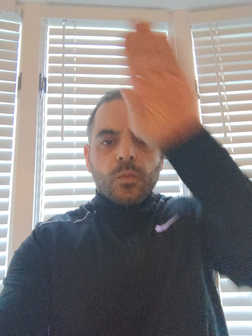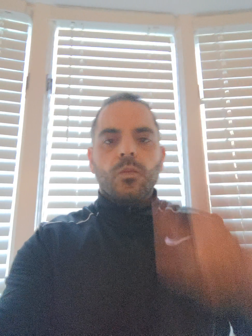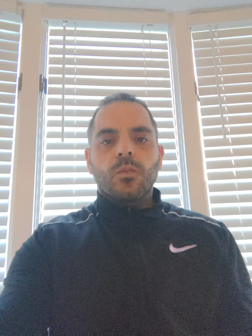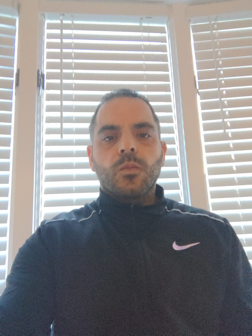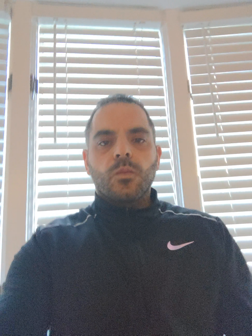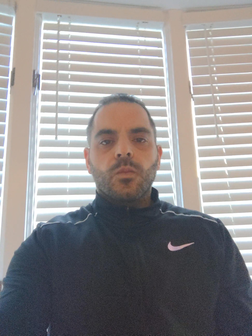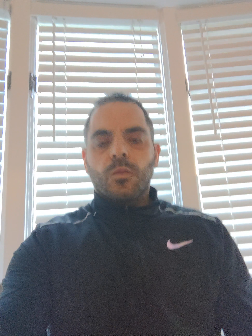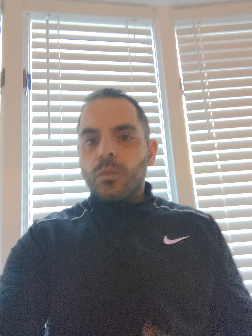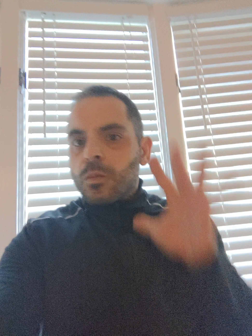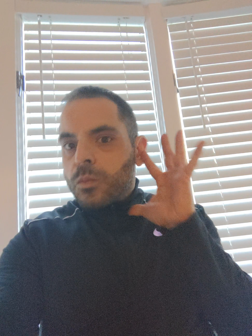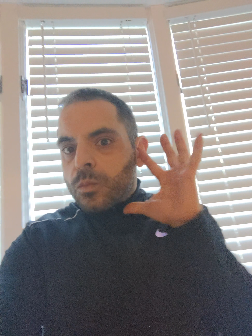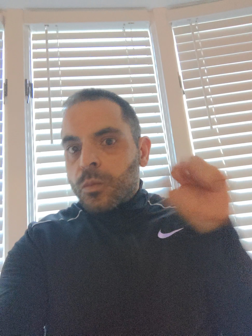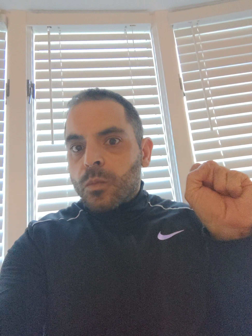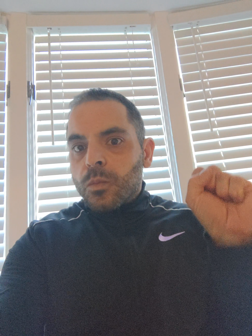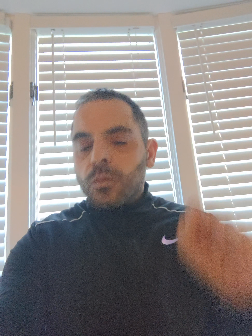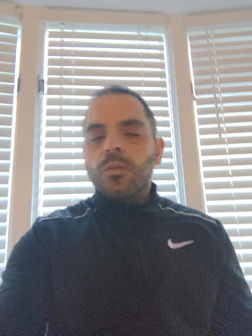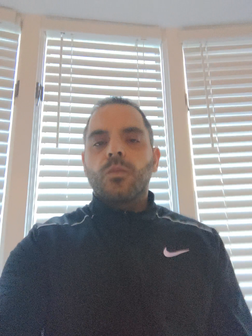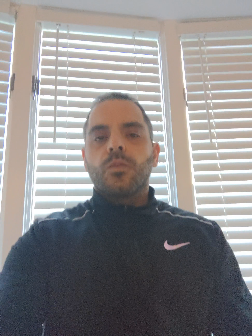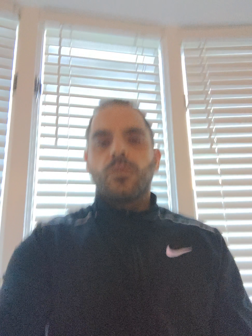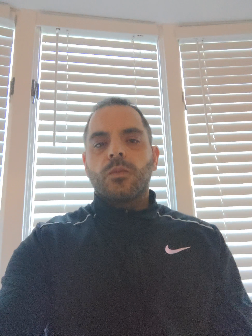loud